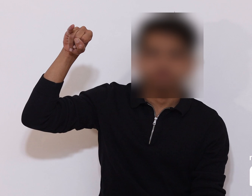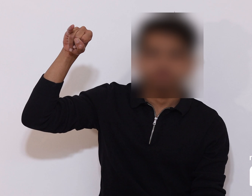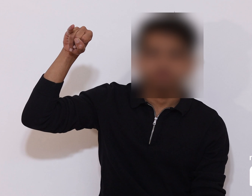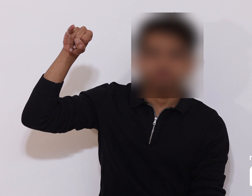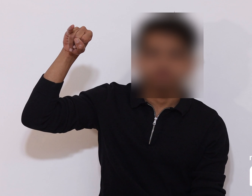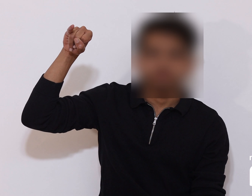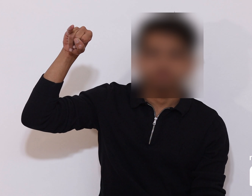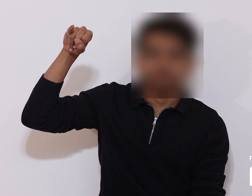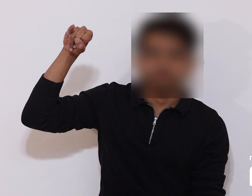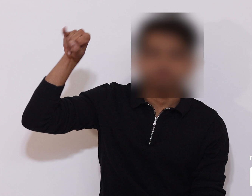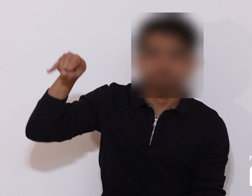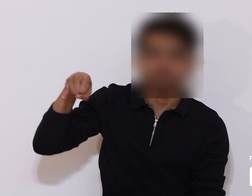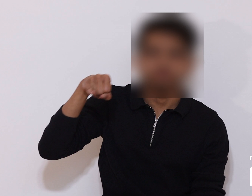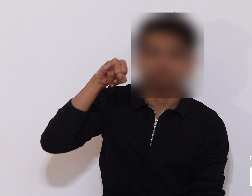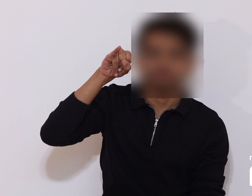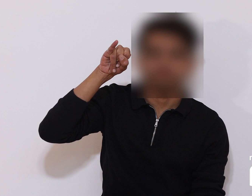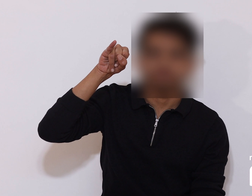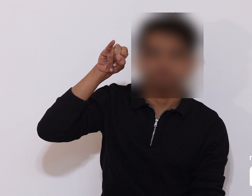ج